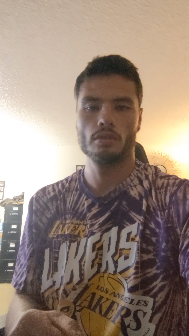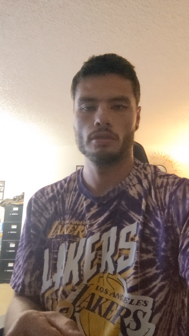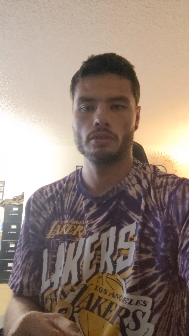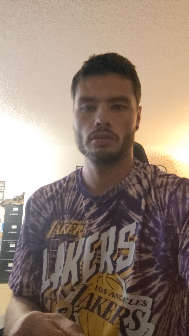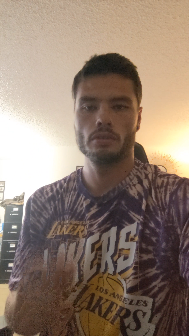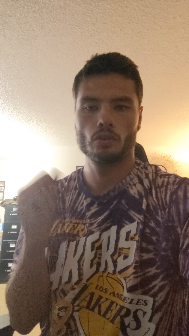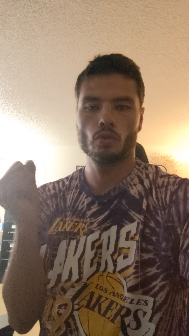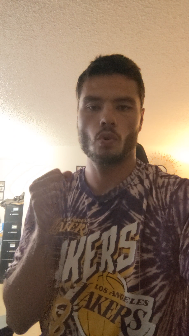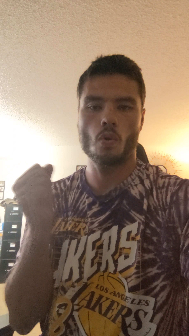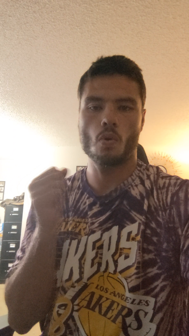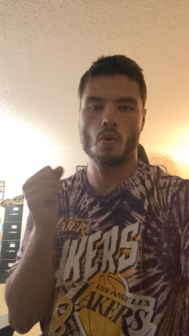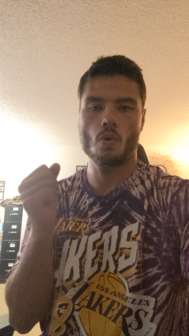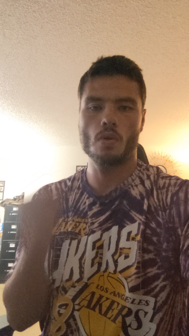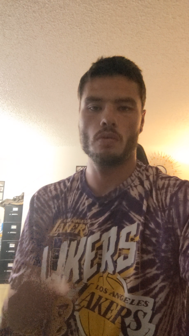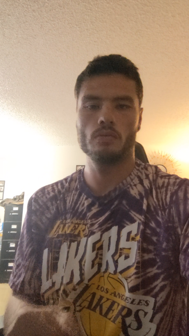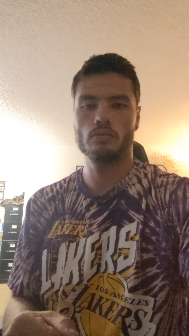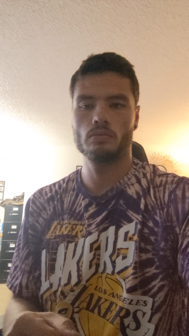cold